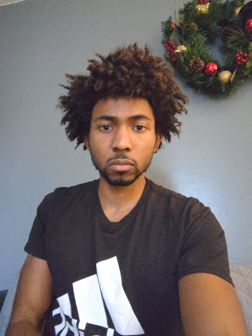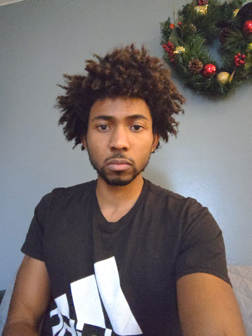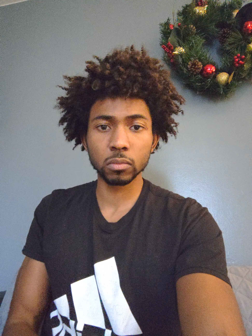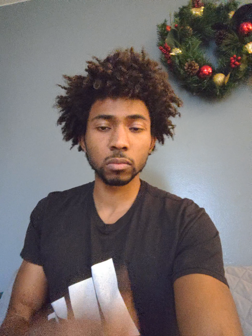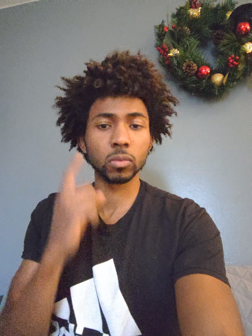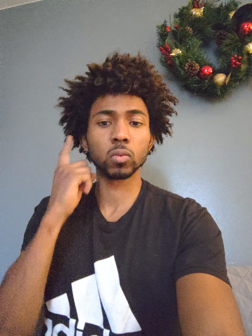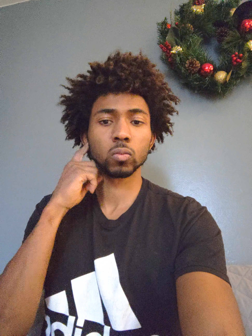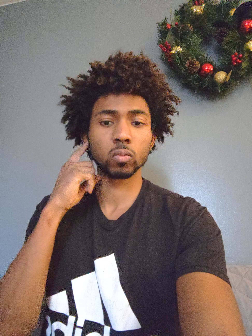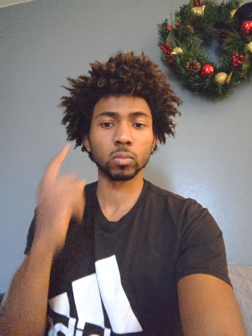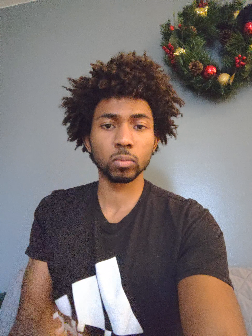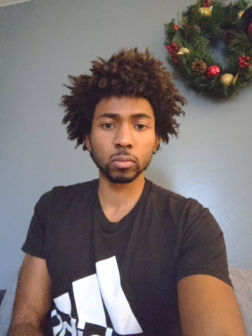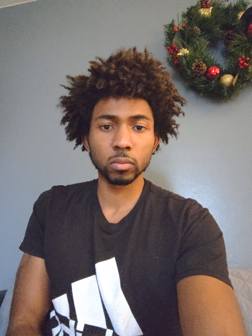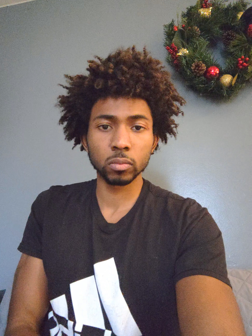hear